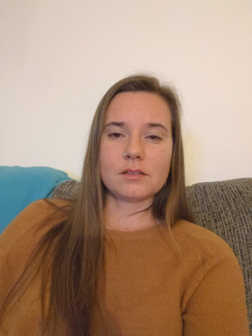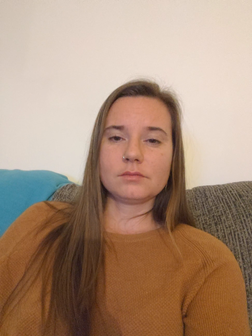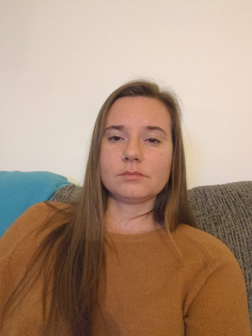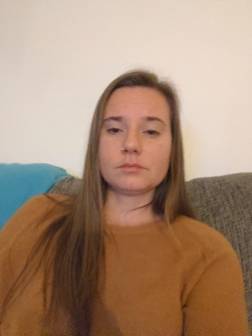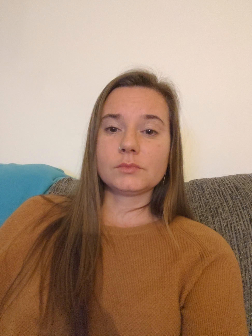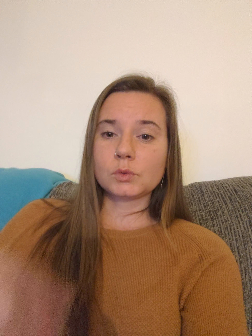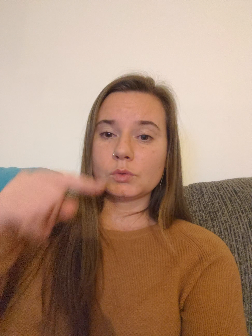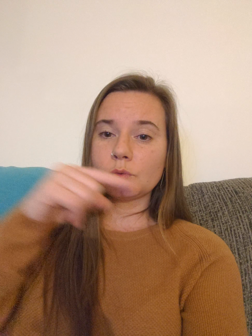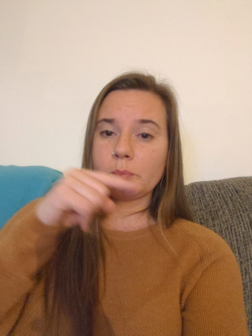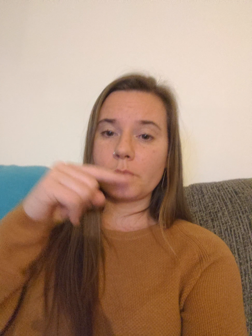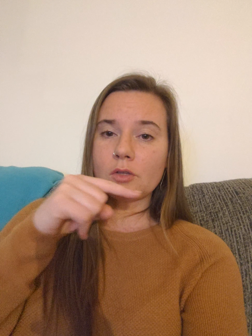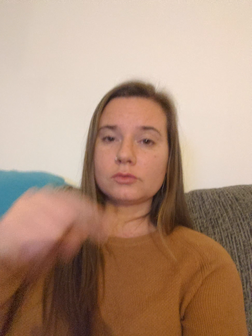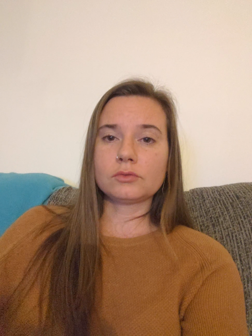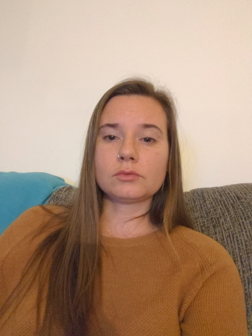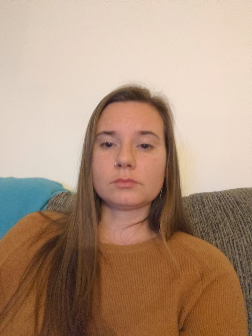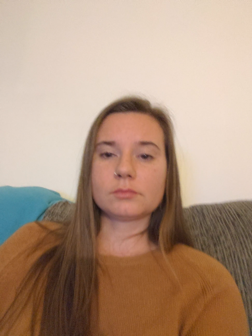toothbrush